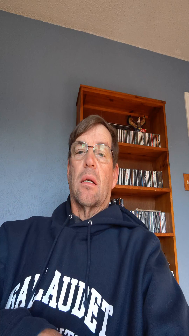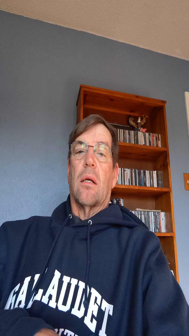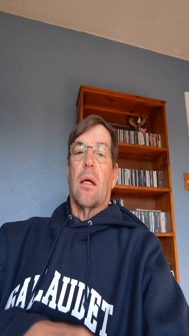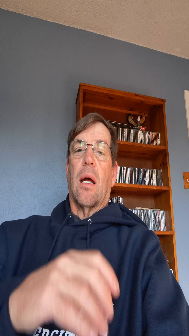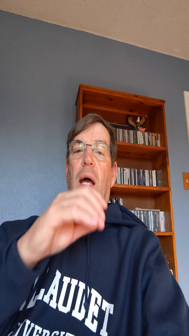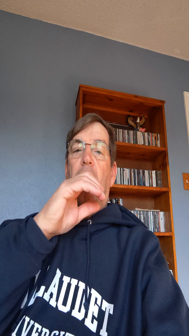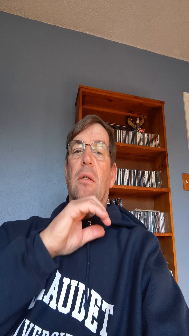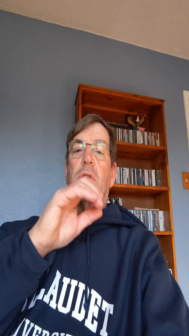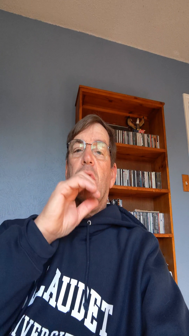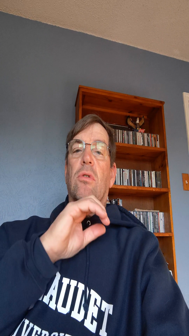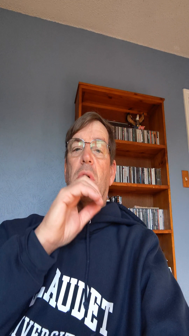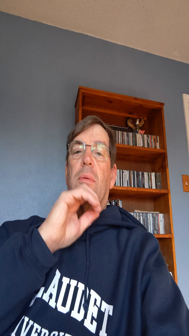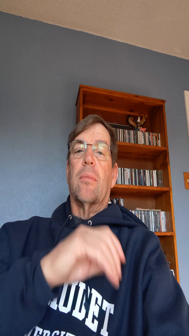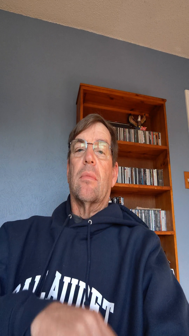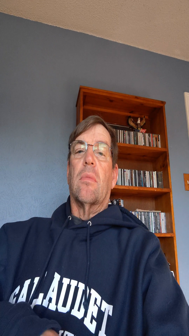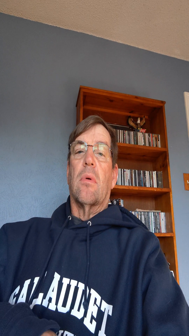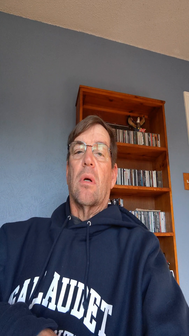ice cream